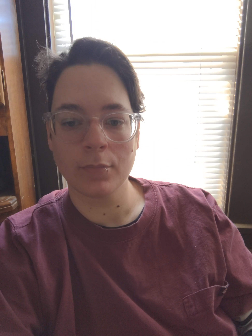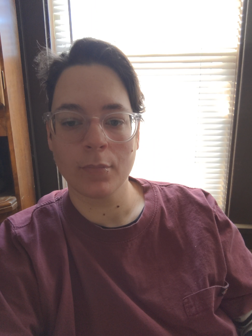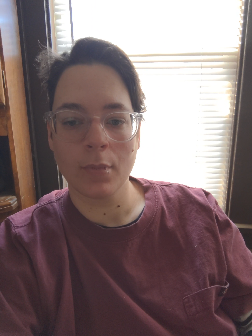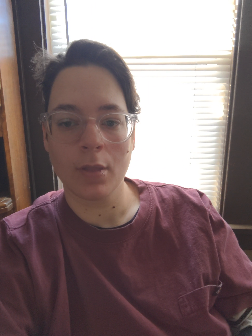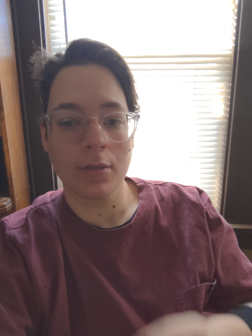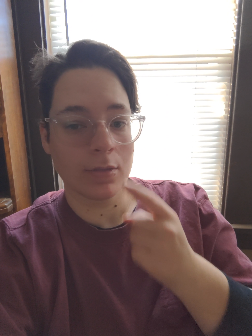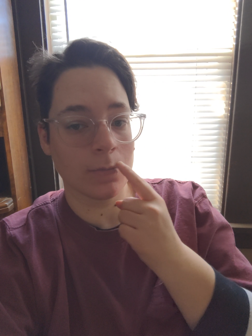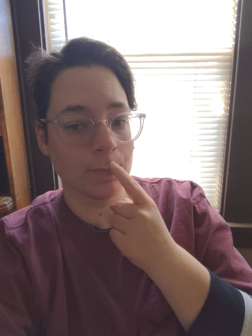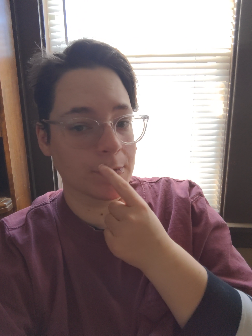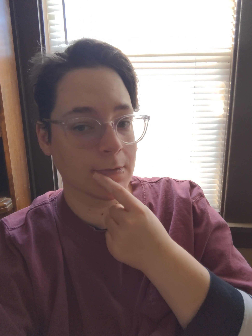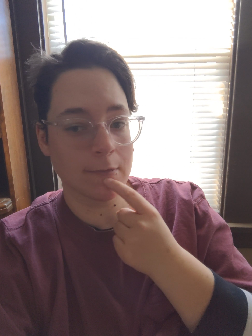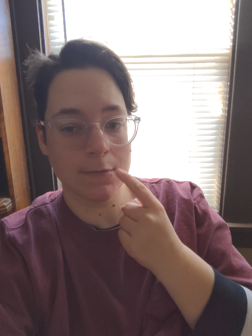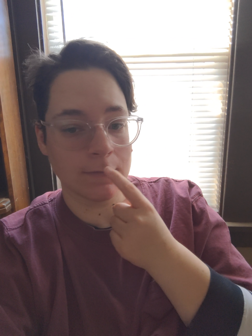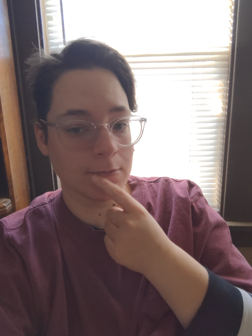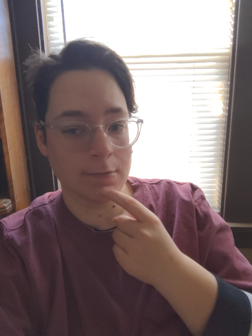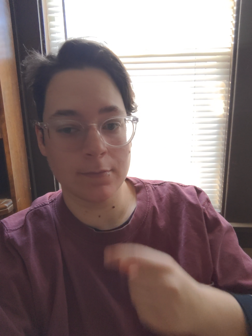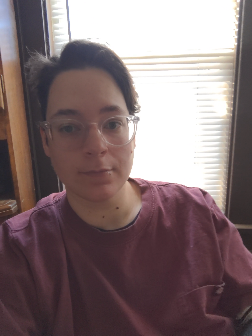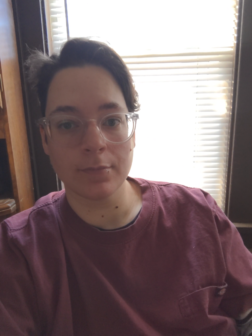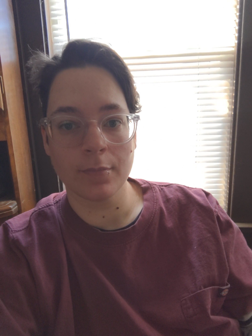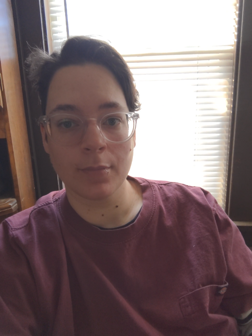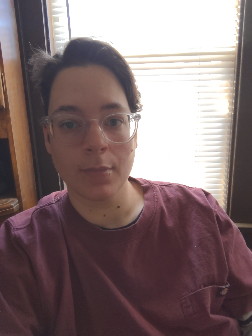lips